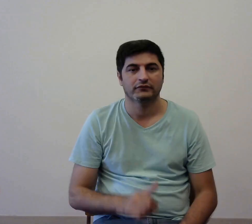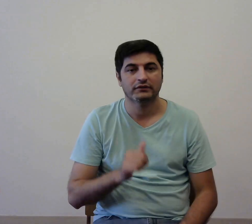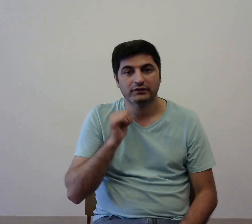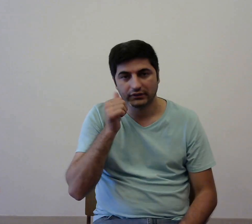sabah